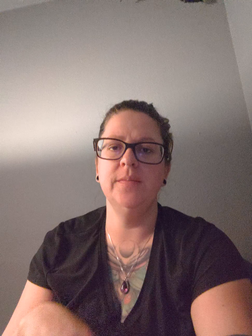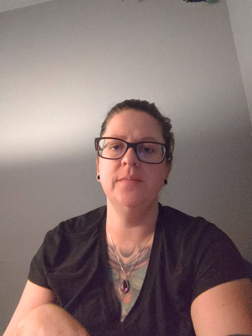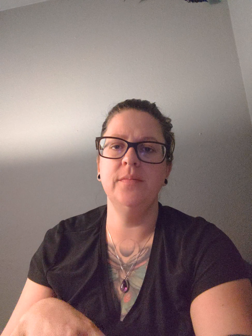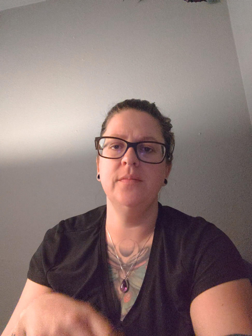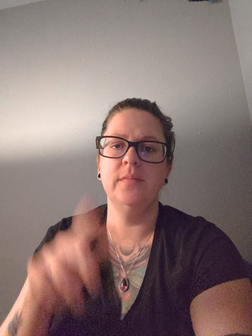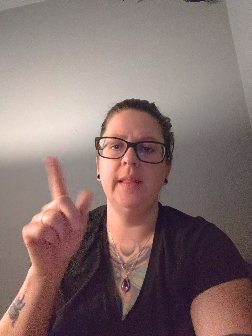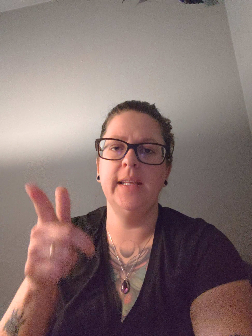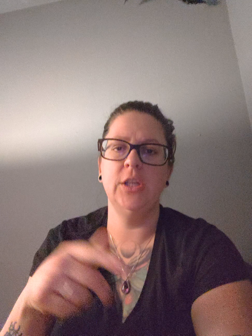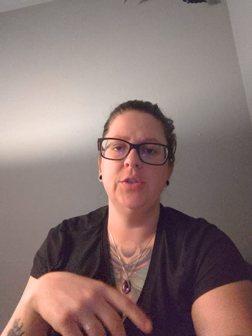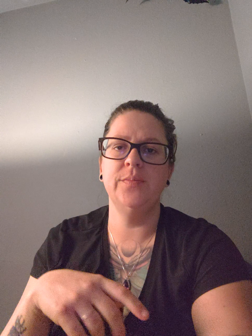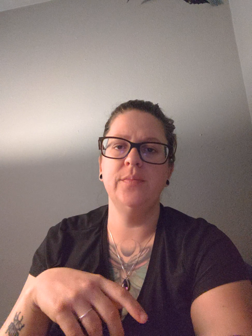later